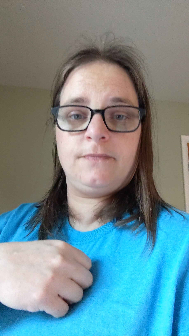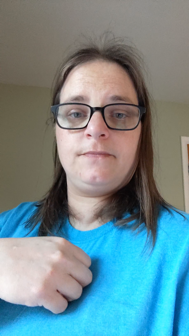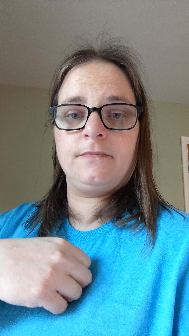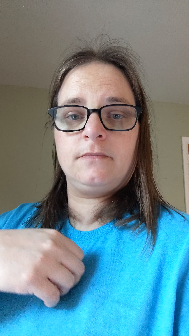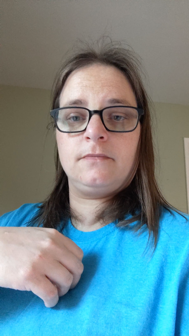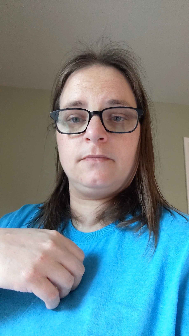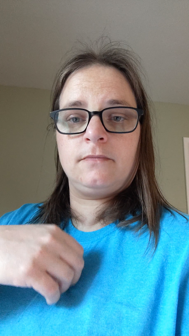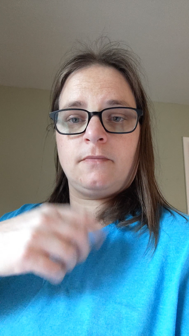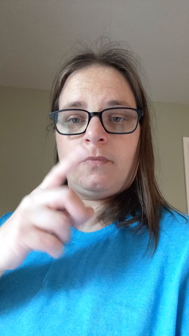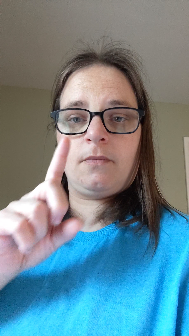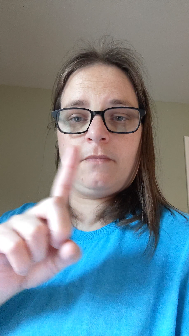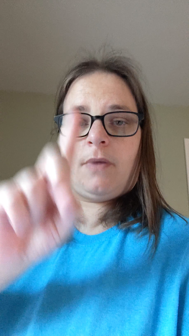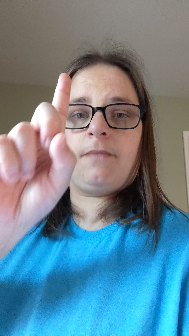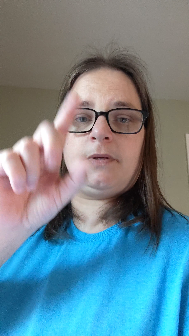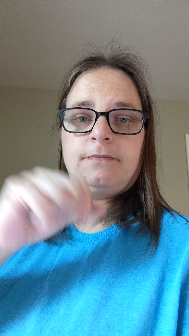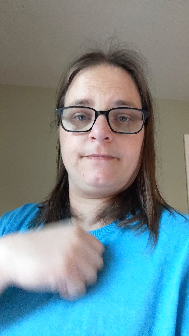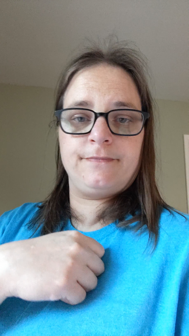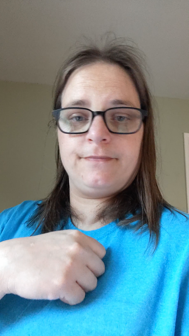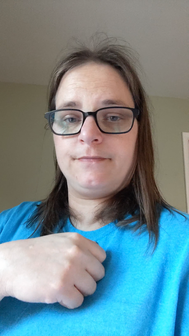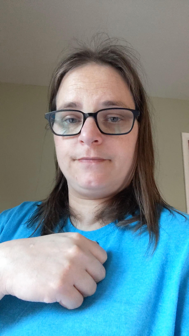bump